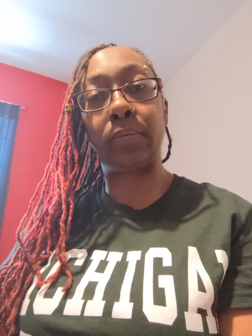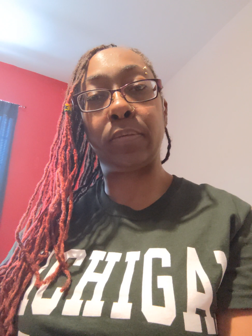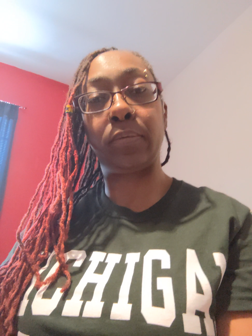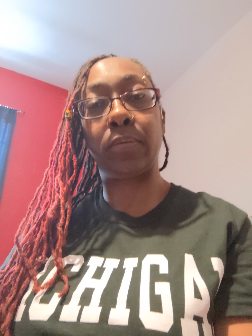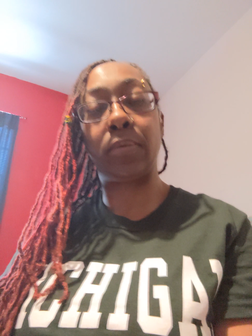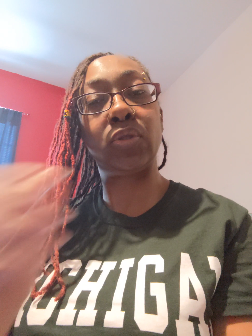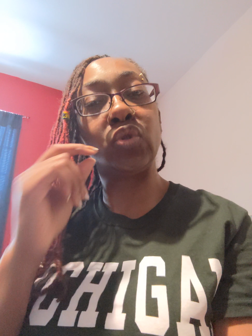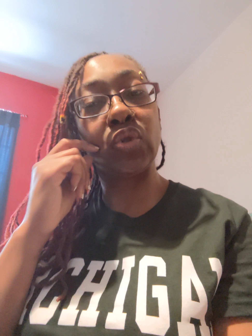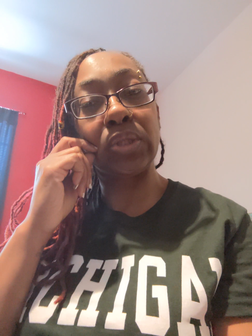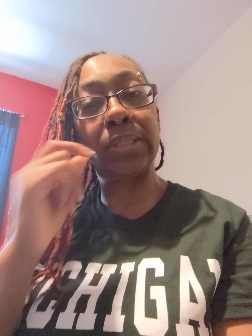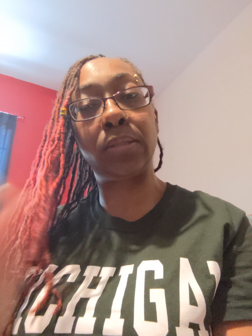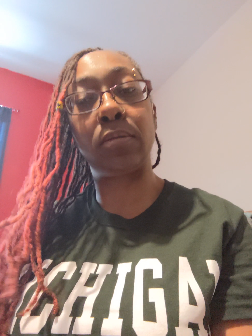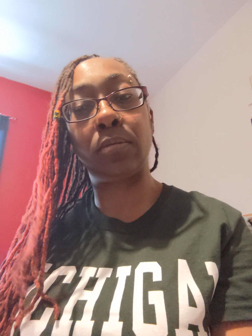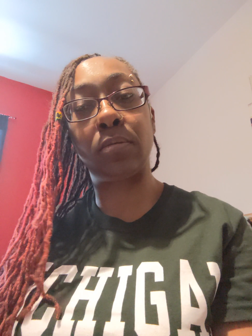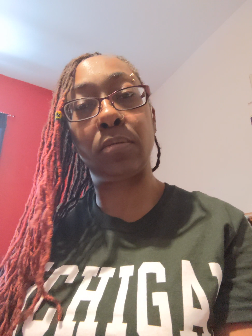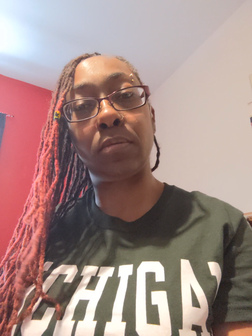cheek